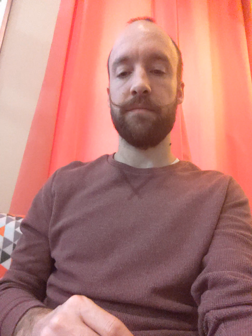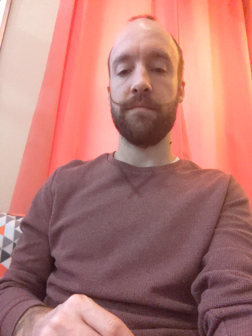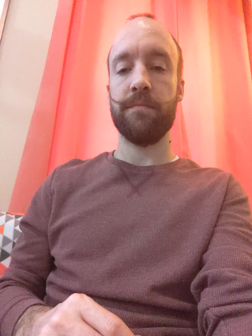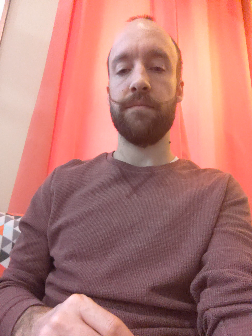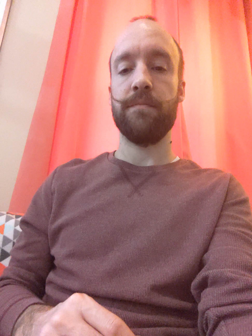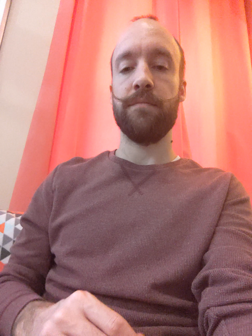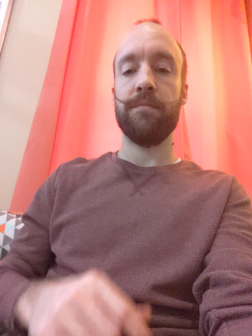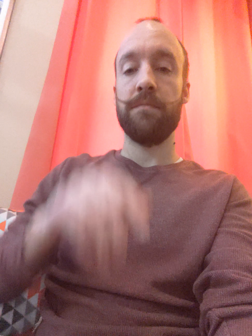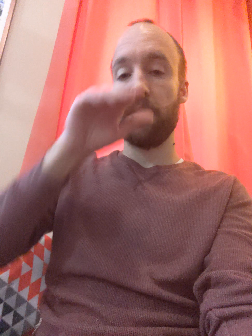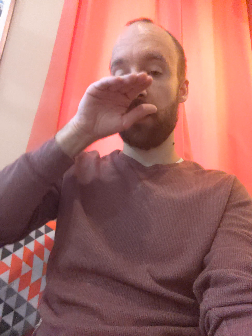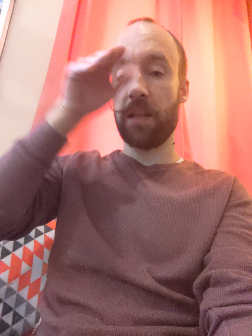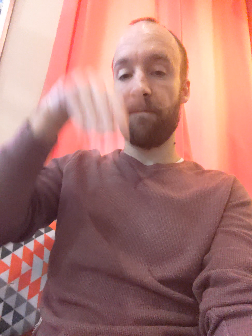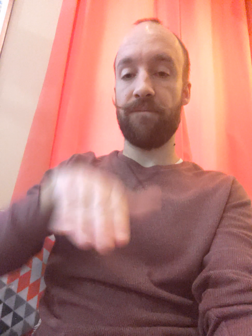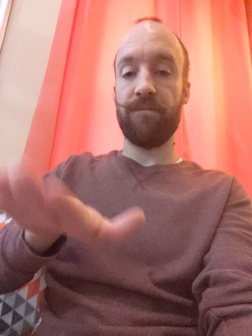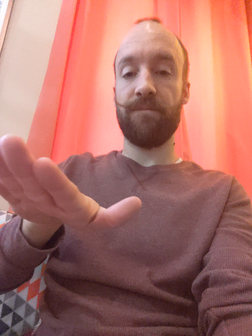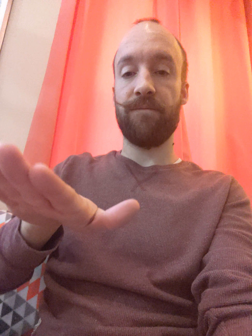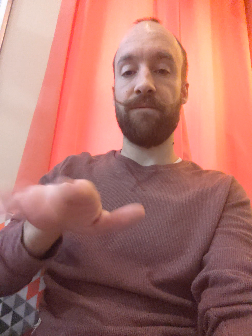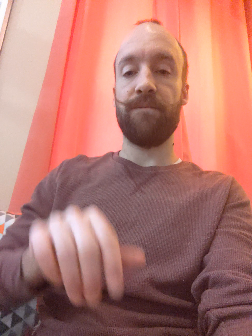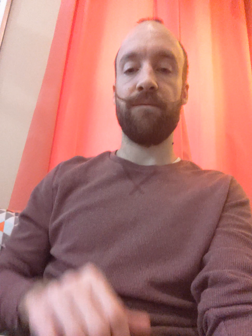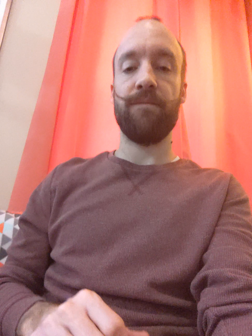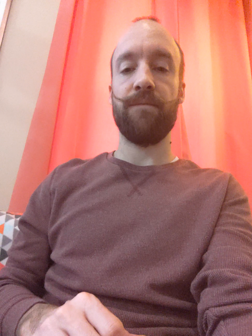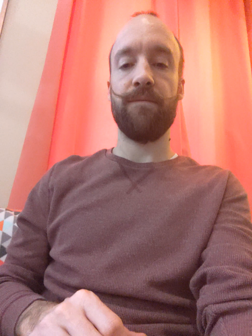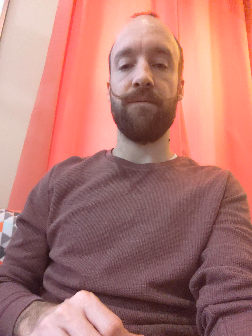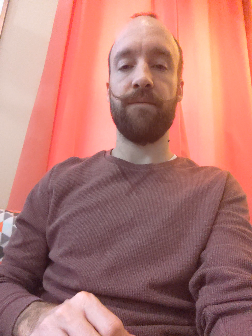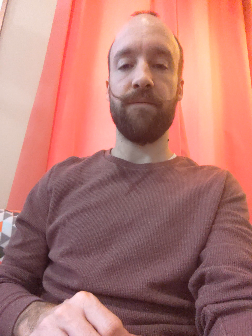elephant